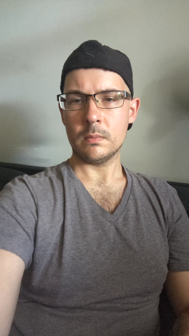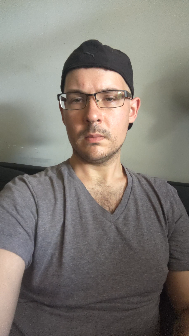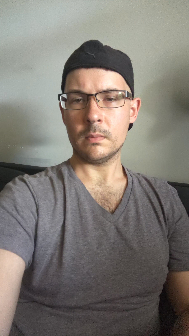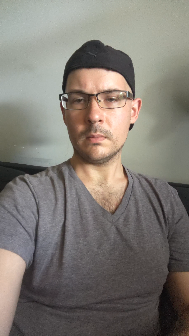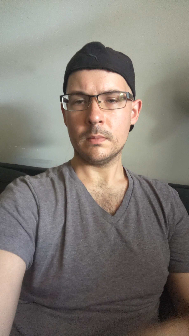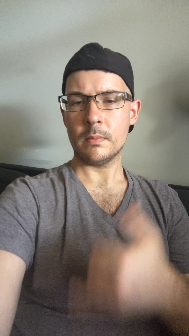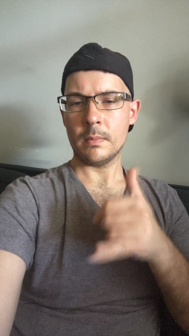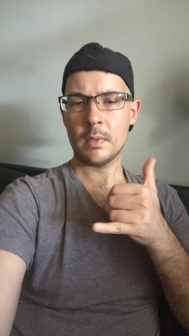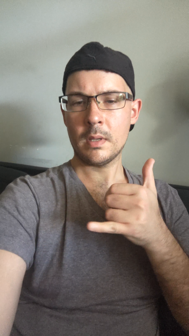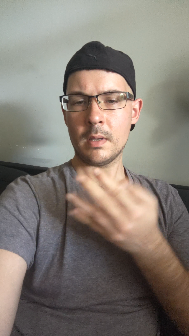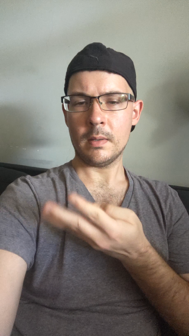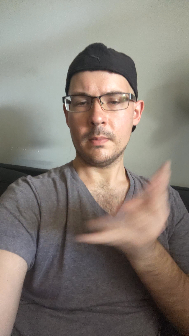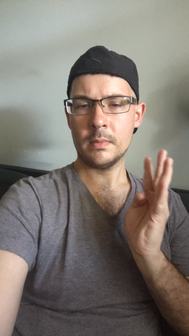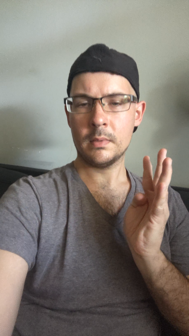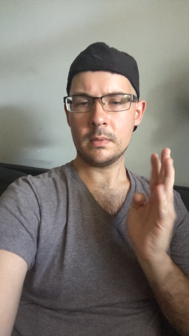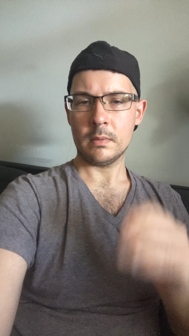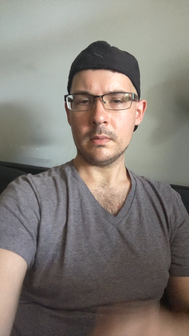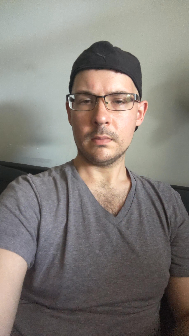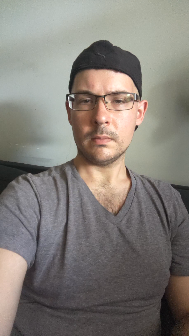playpen